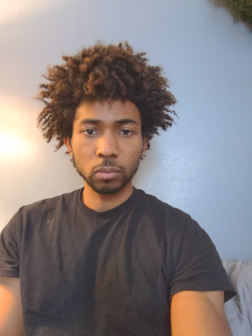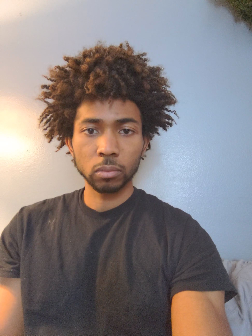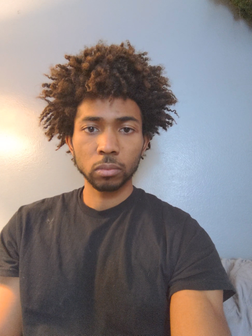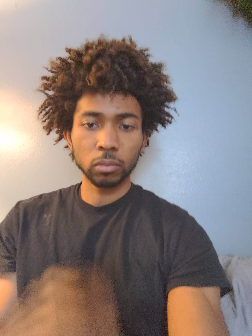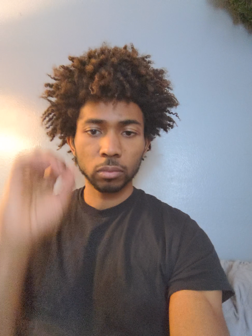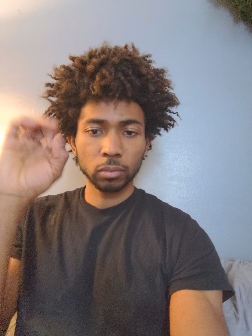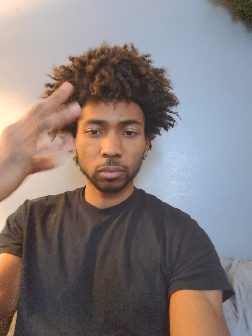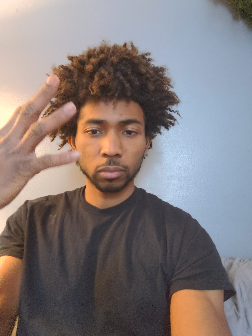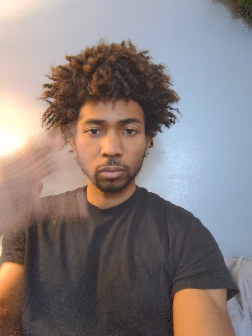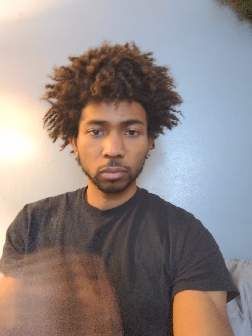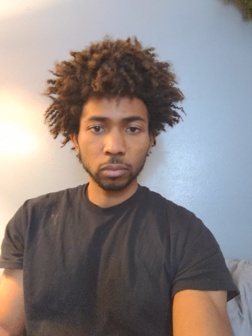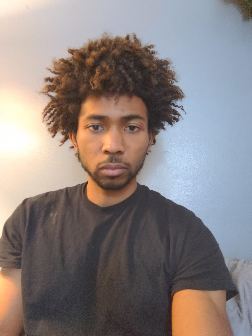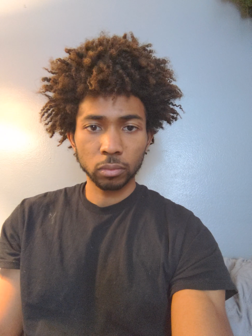sun